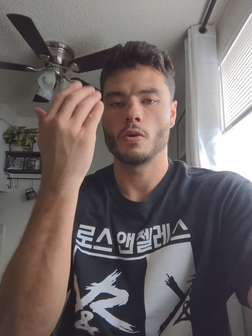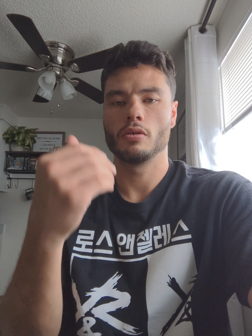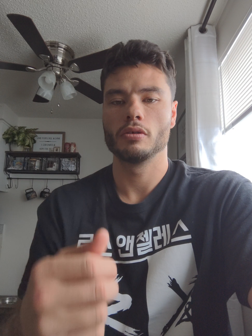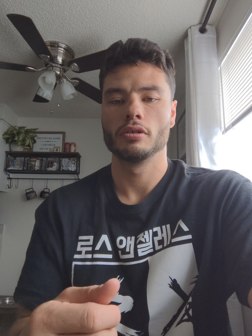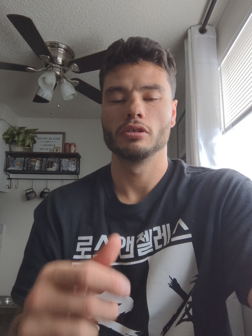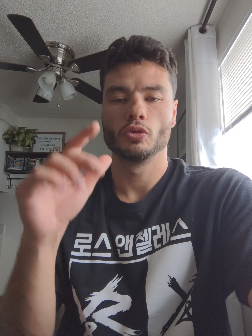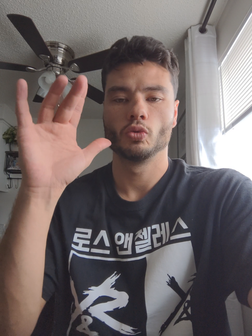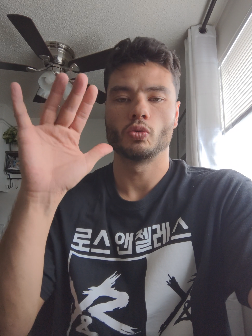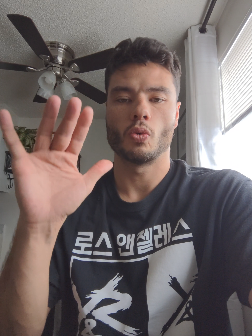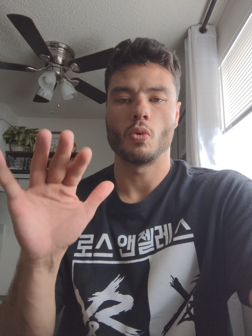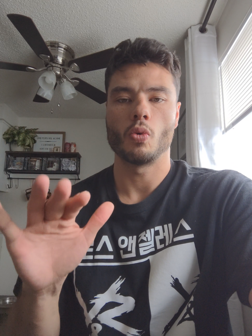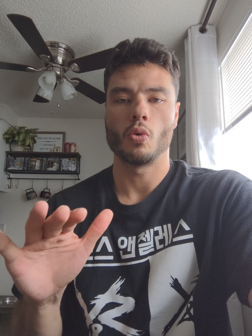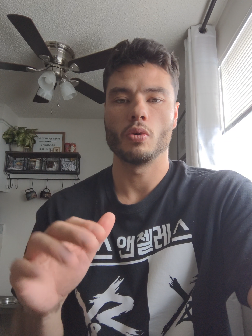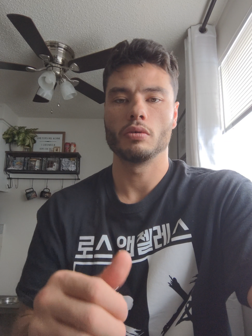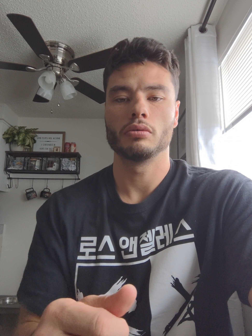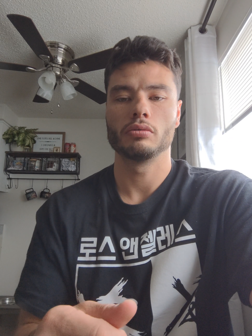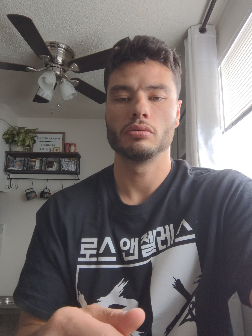snow